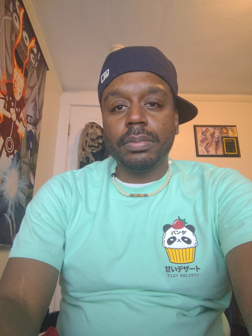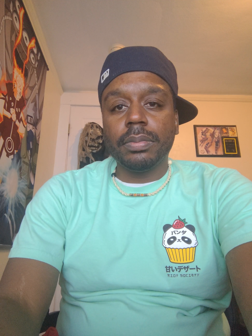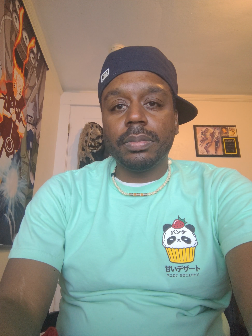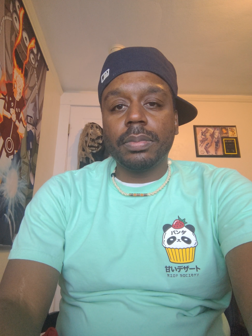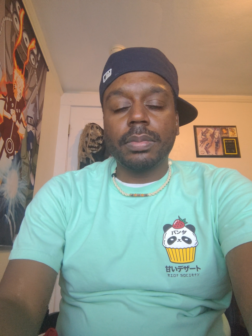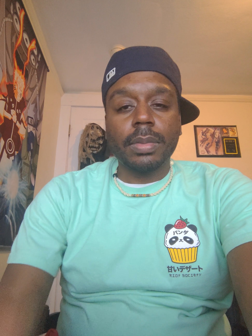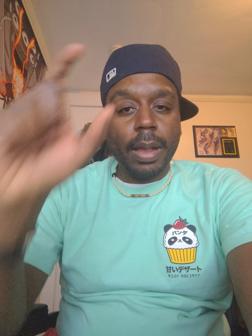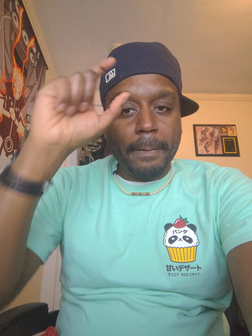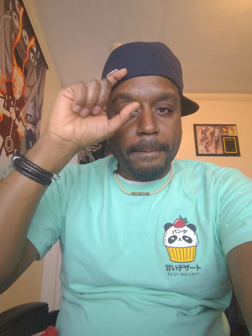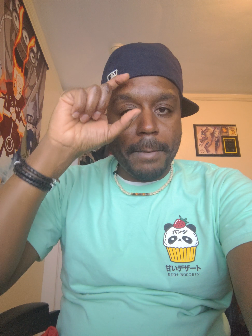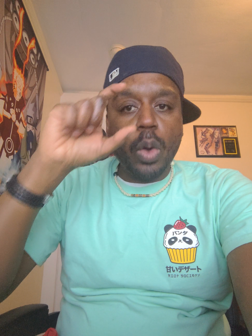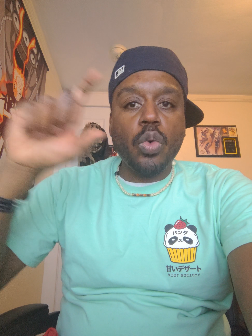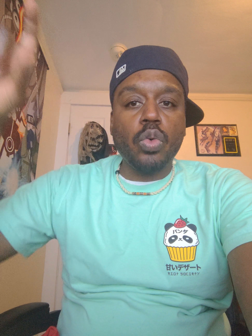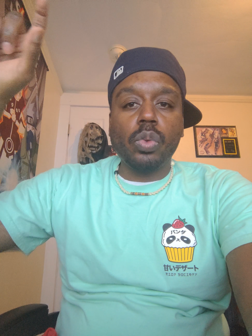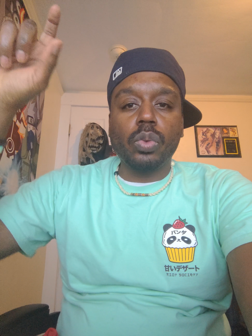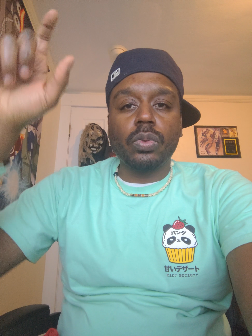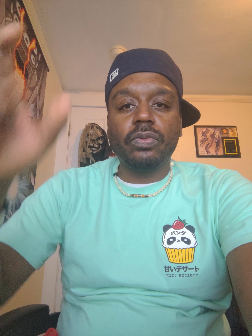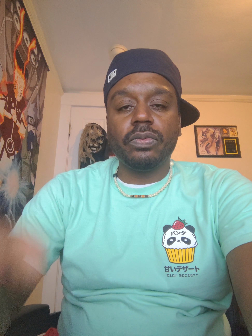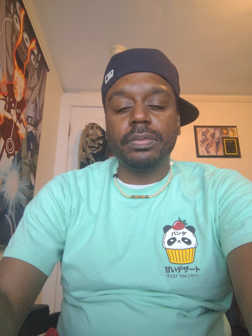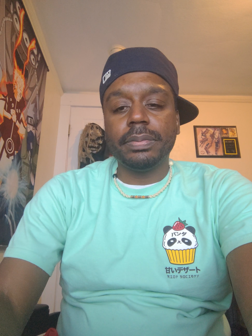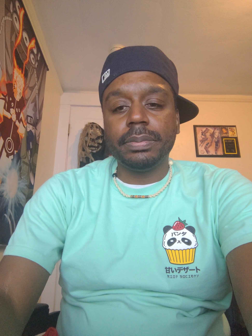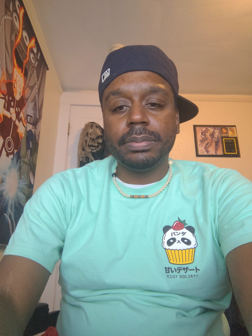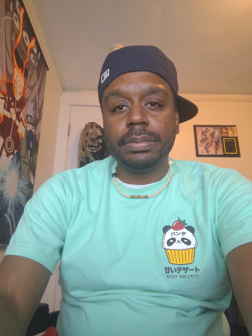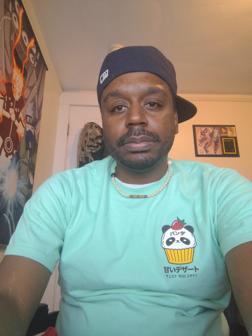moon